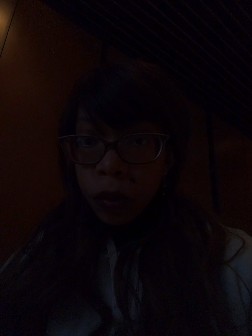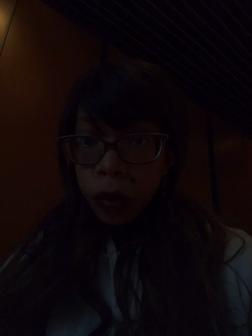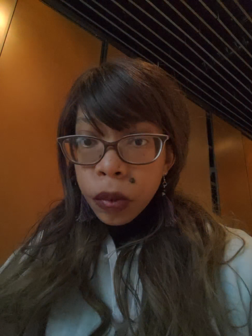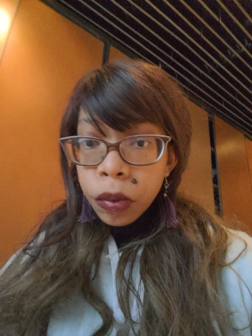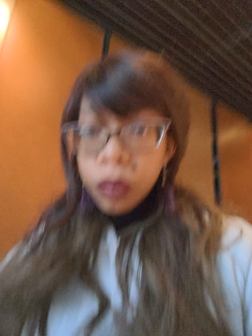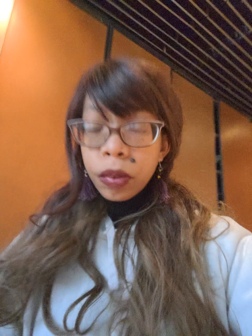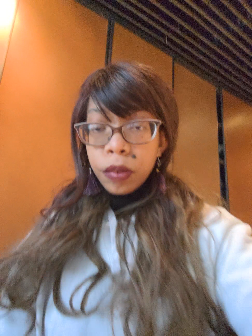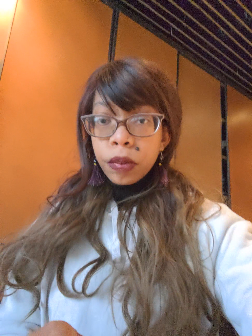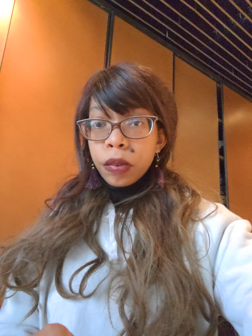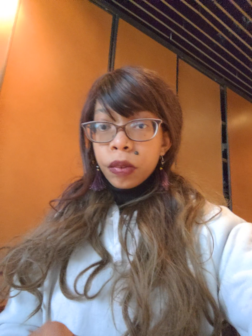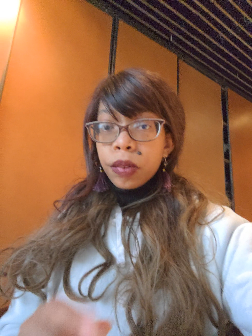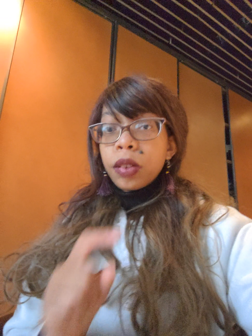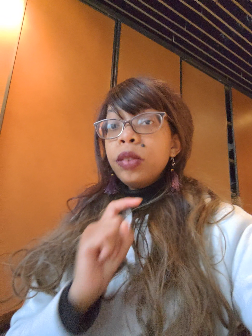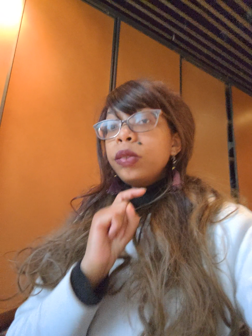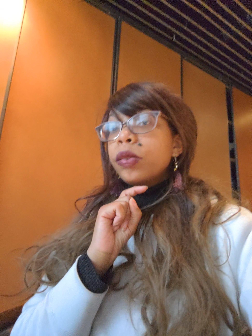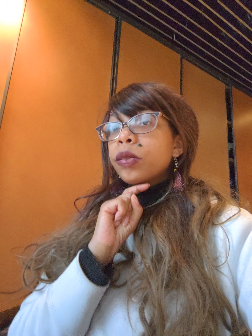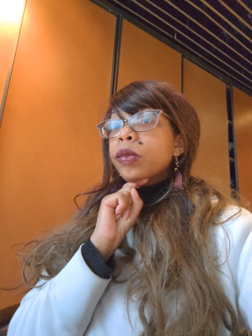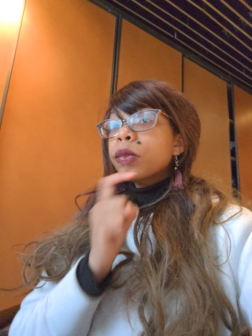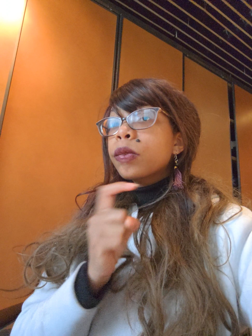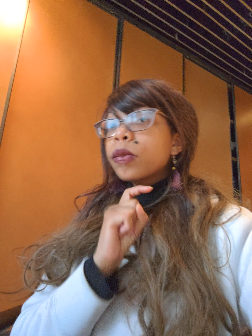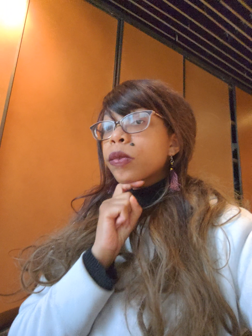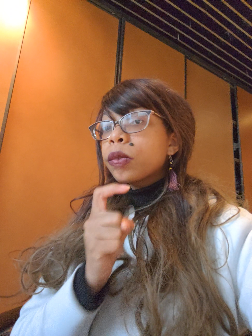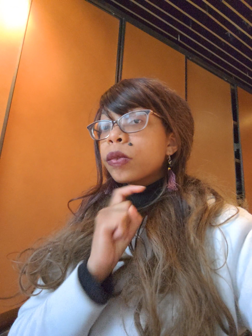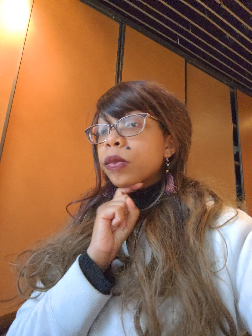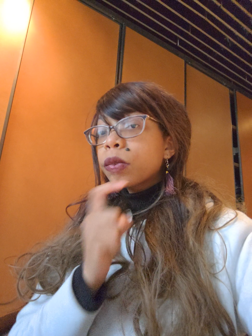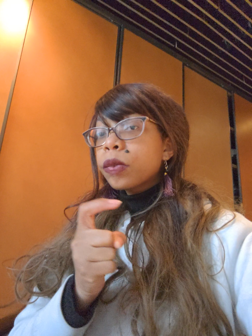garbage